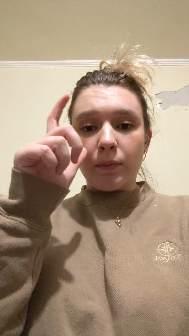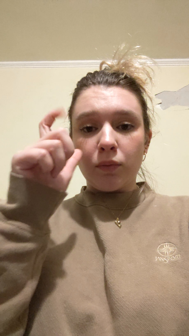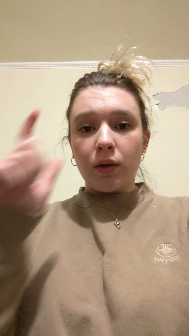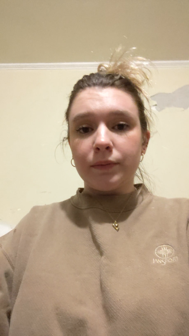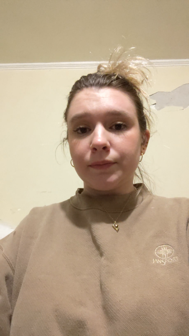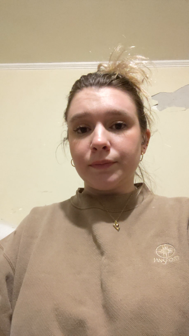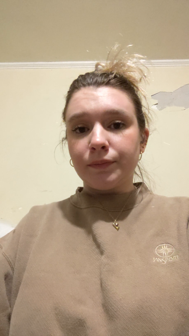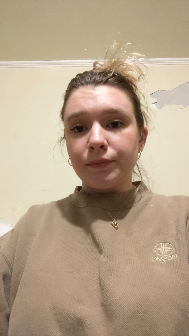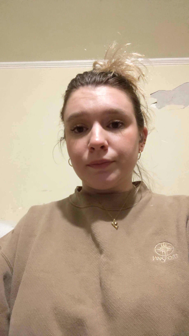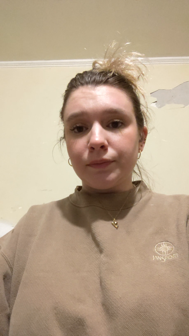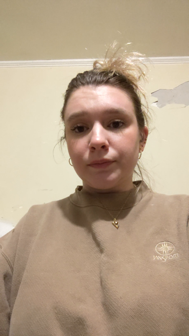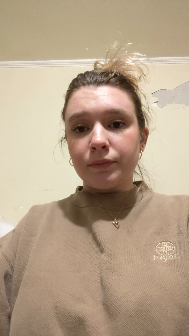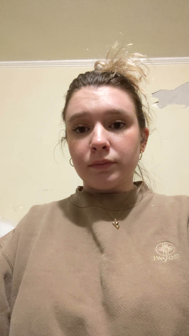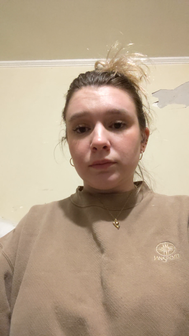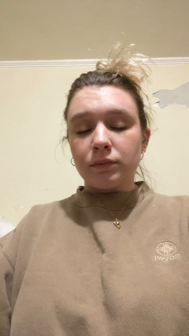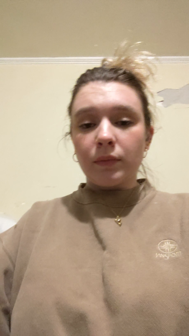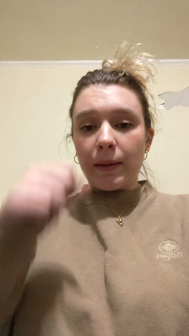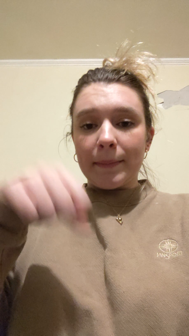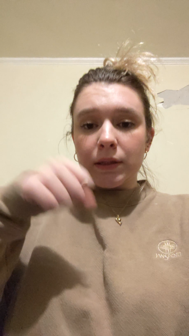bicycle